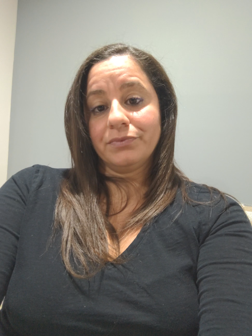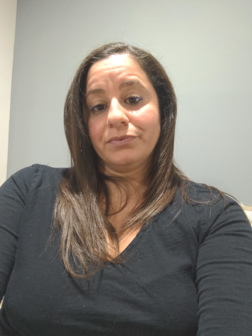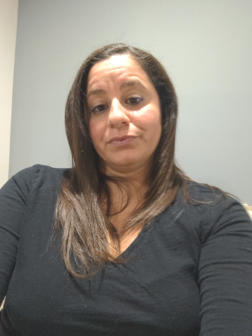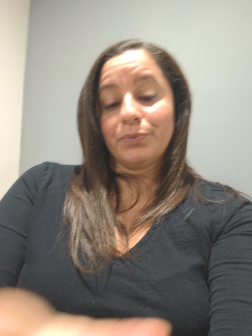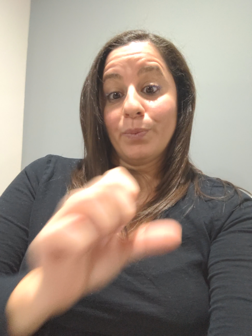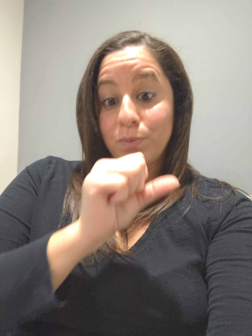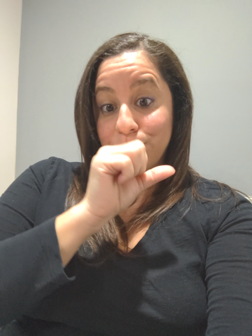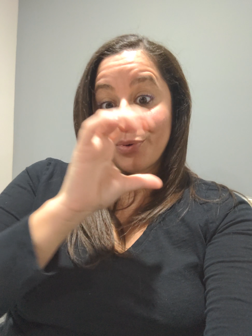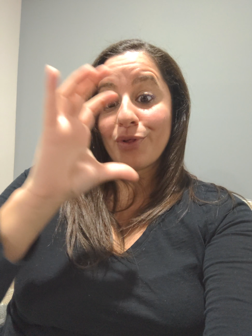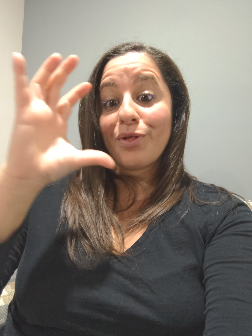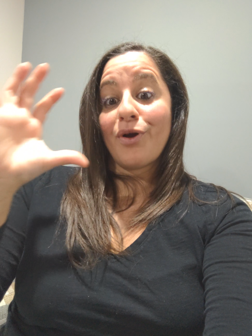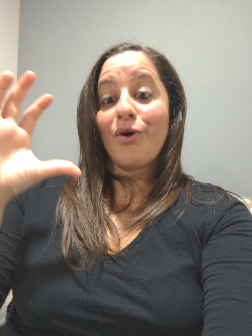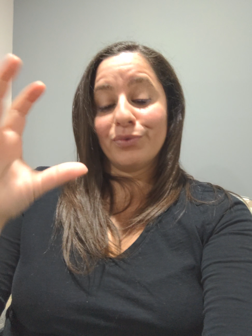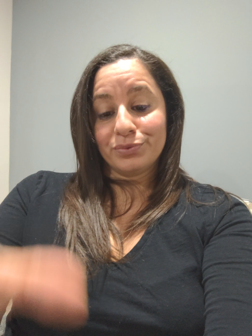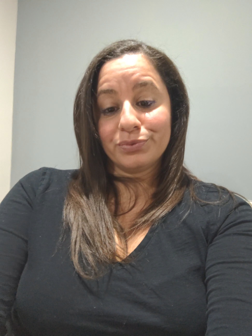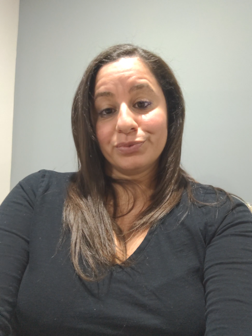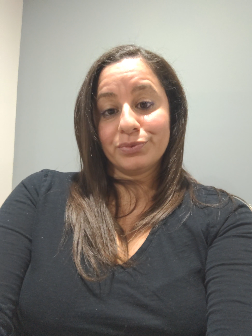balloon